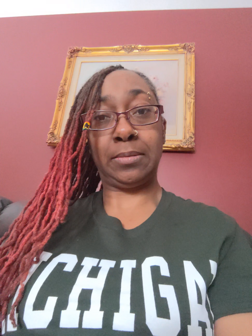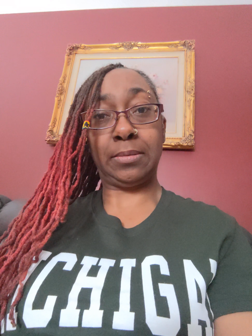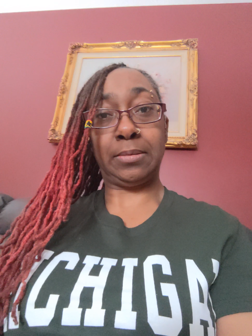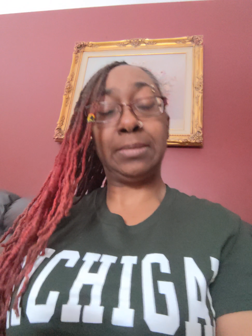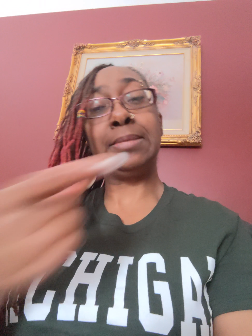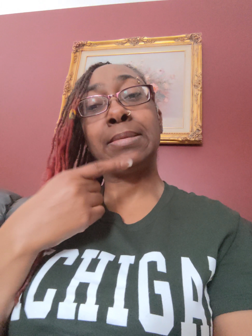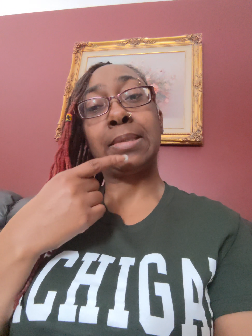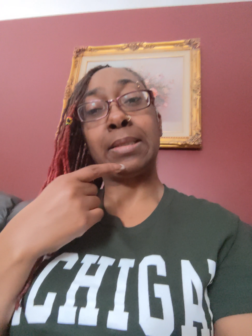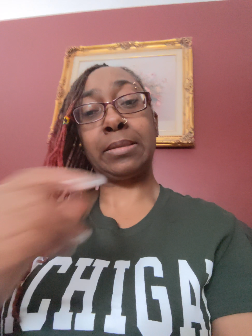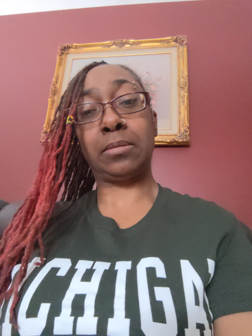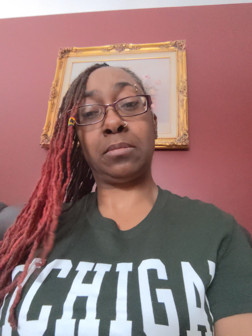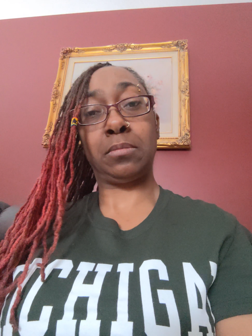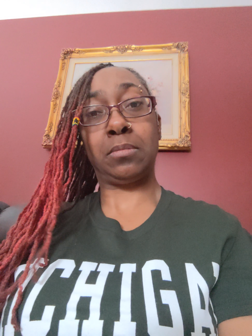say